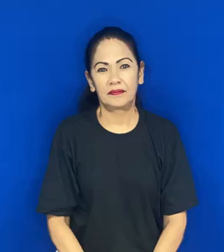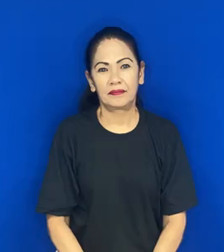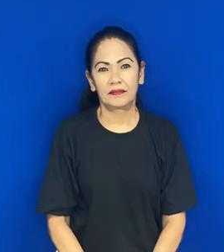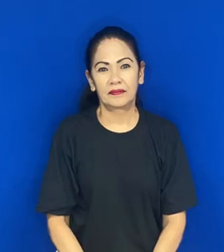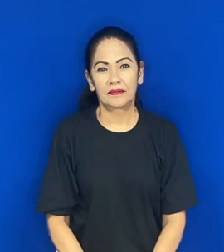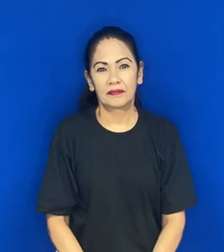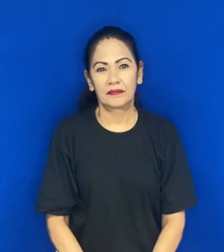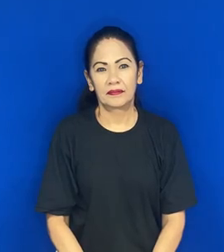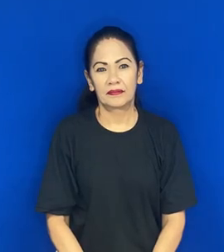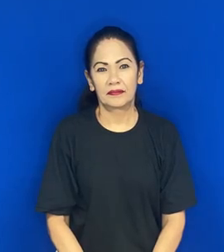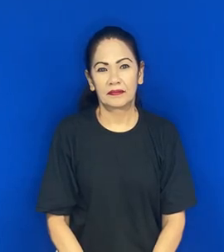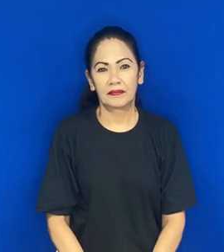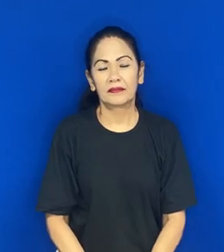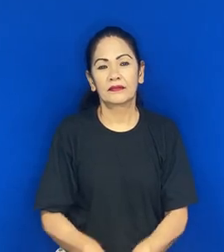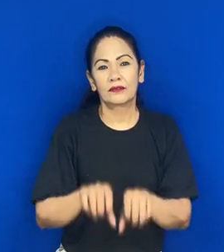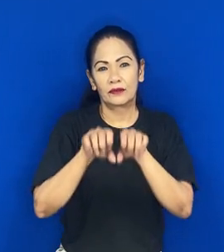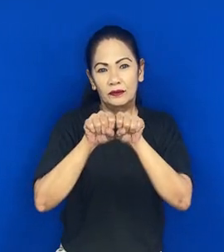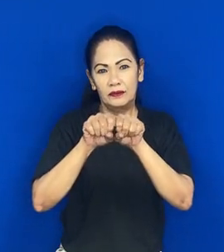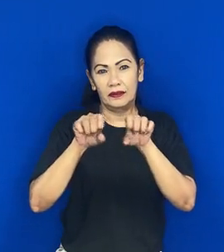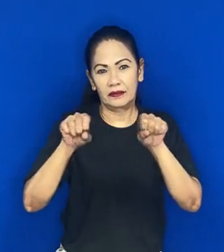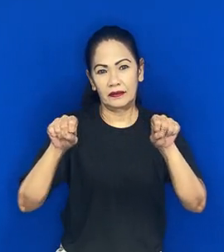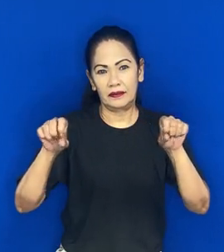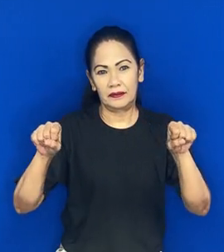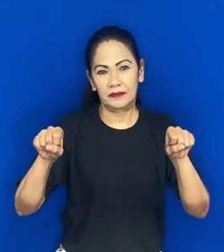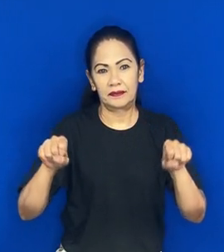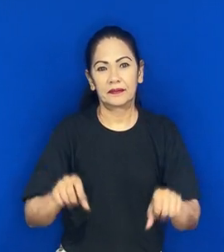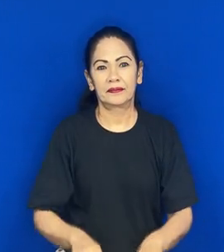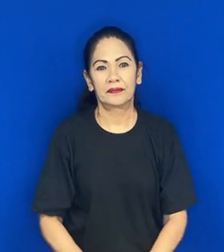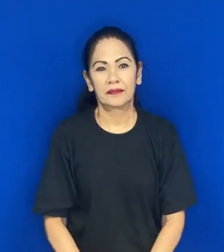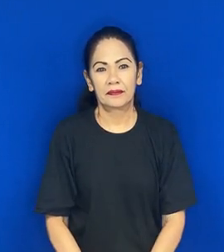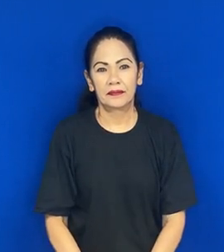longanisa